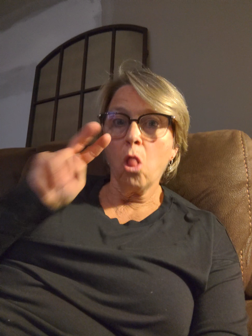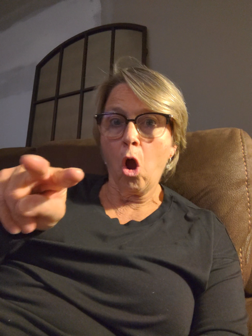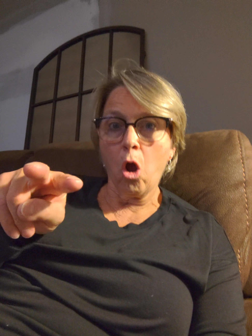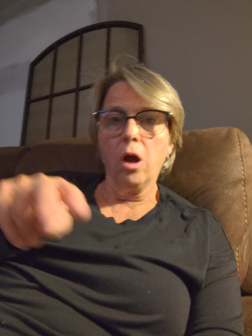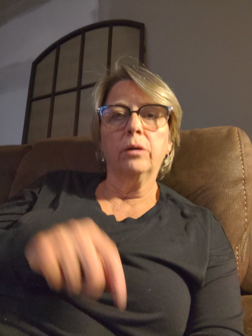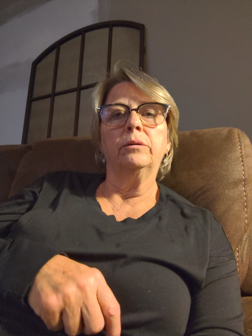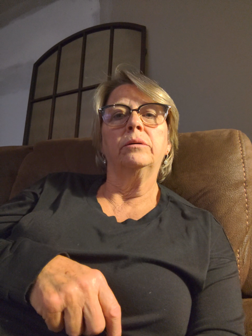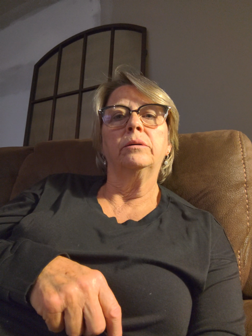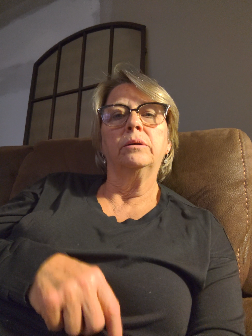look